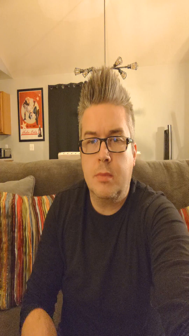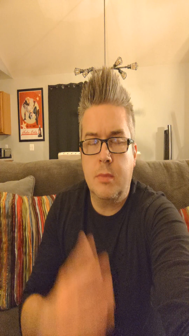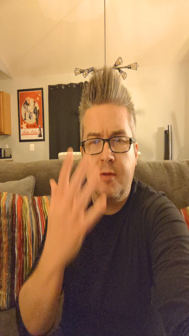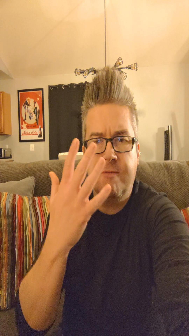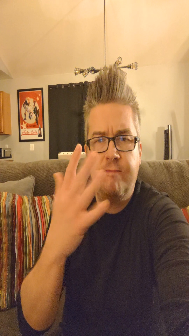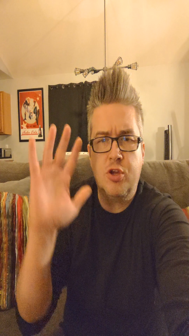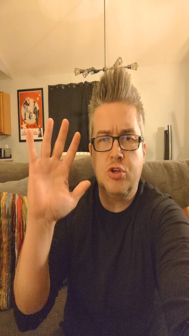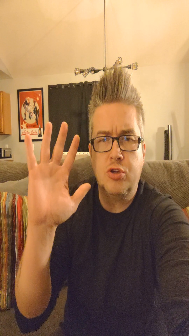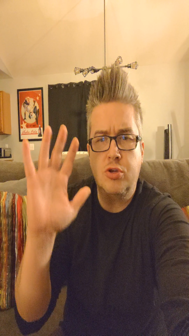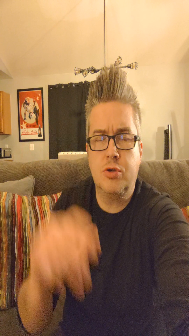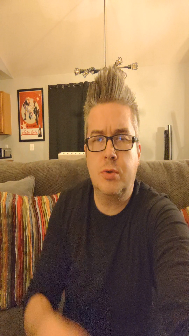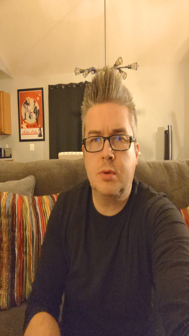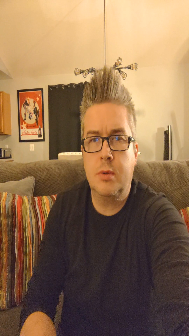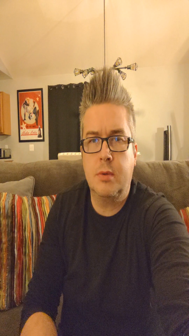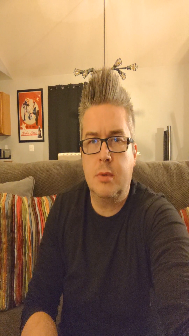finish